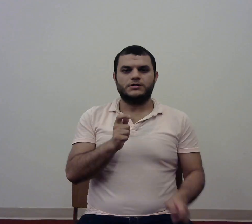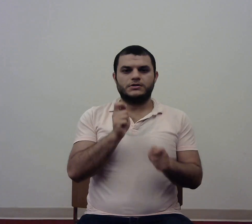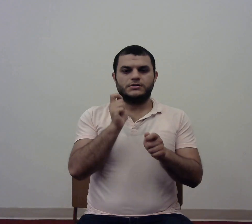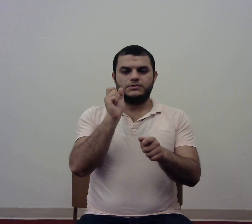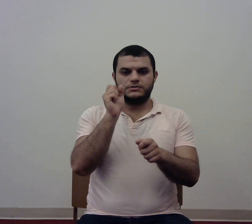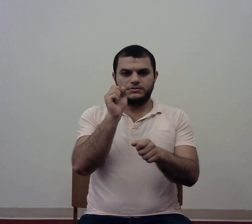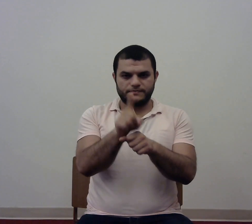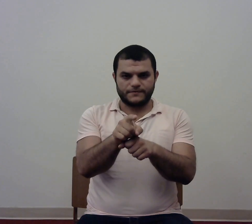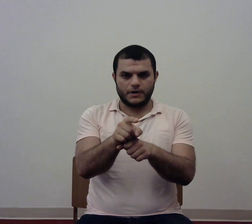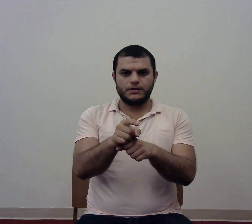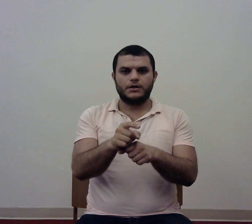sifariş